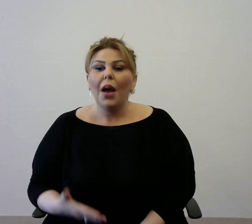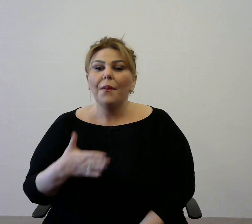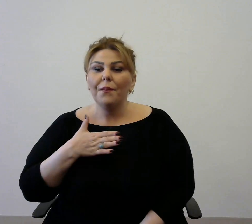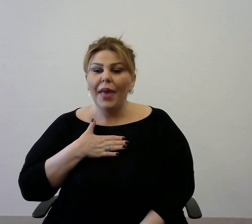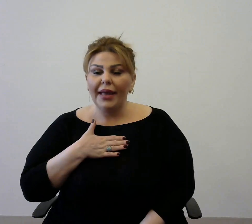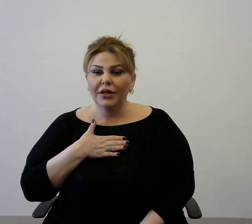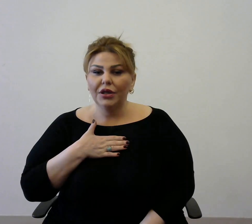mən